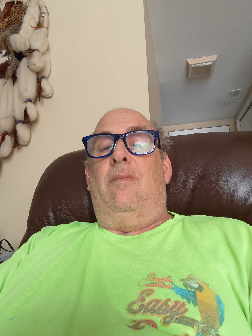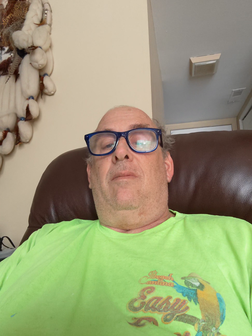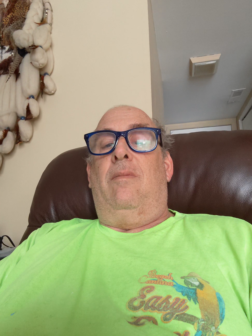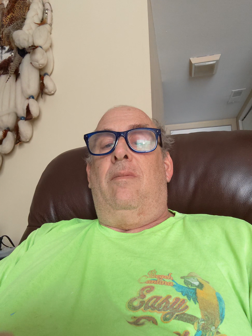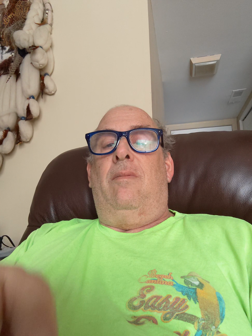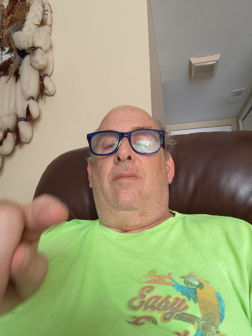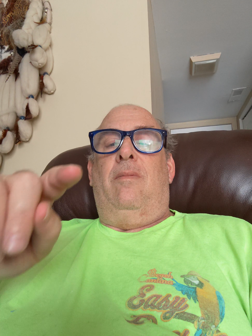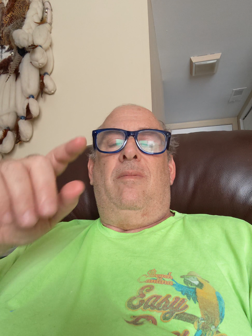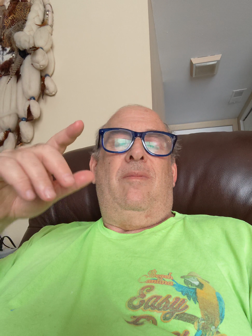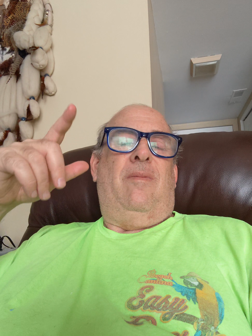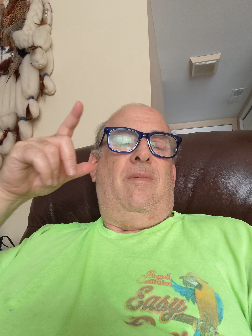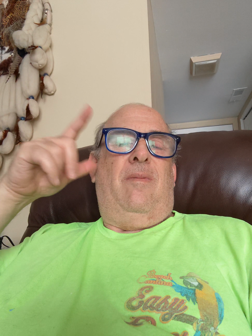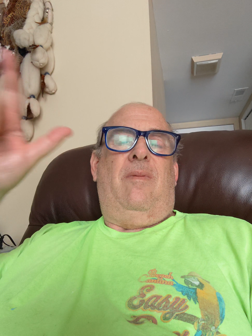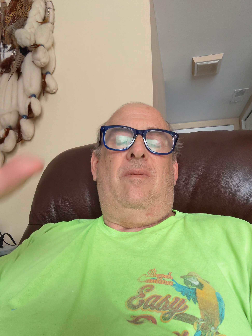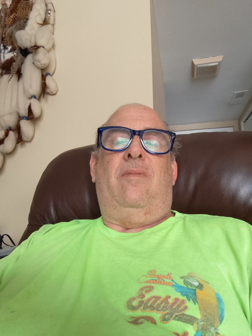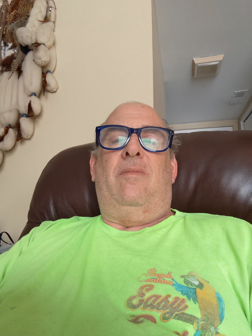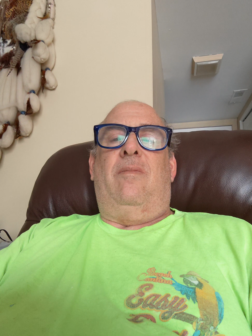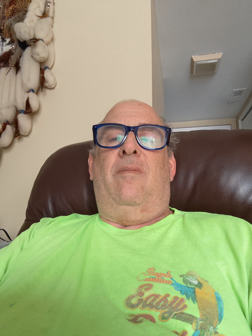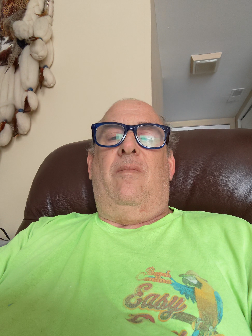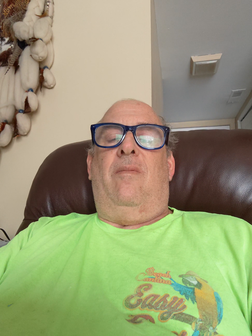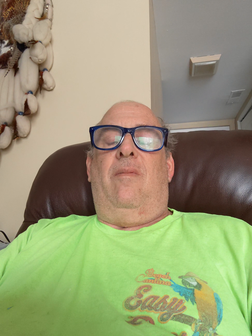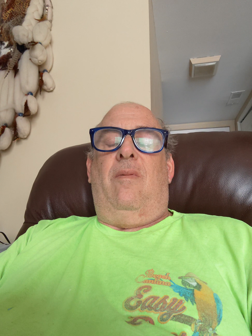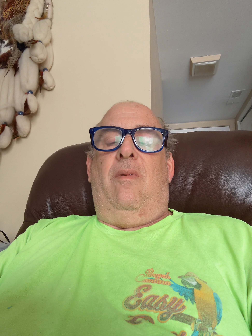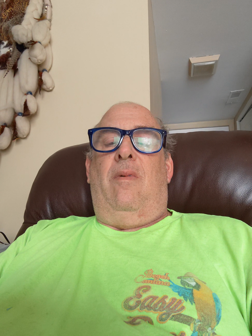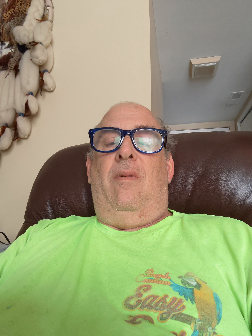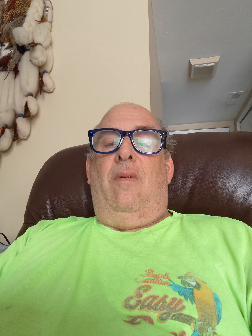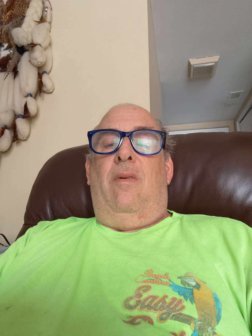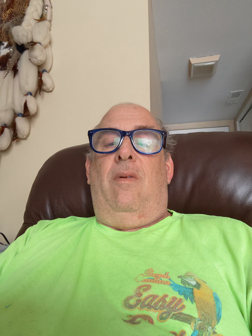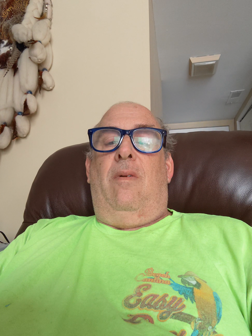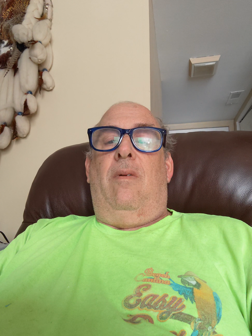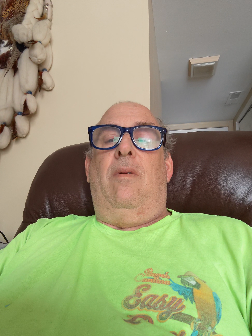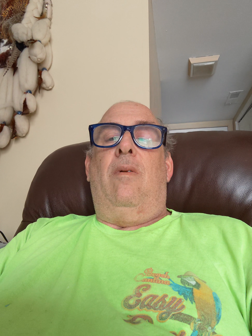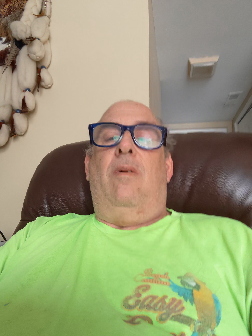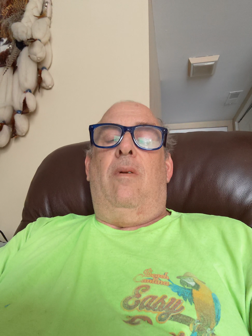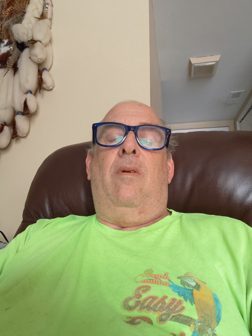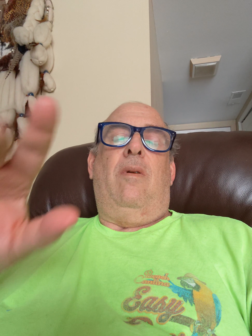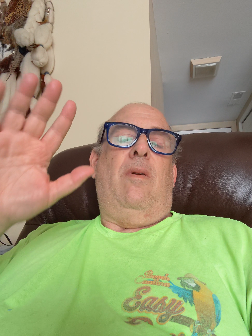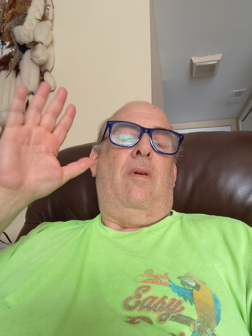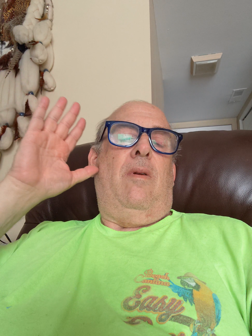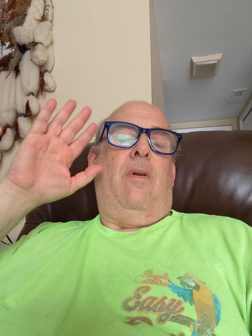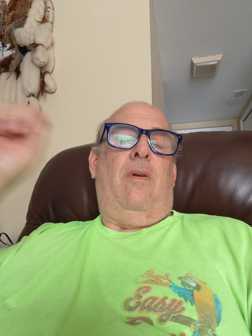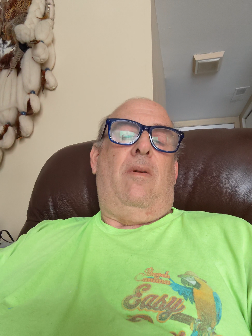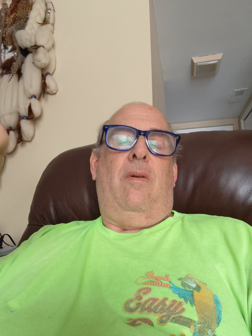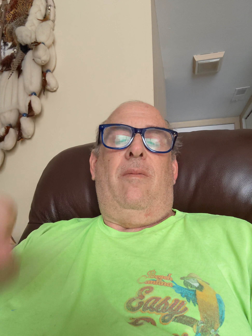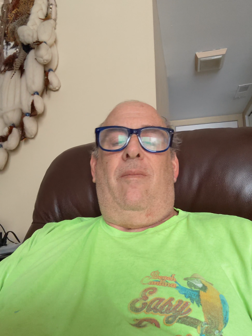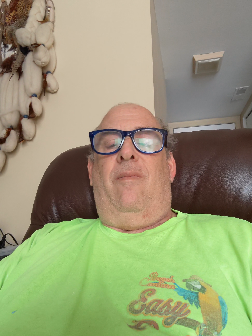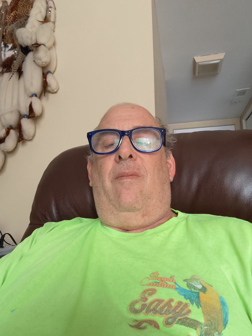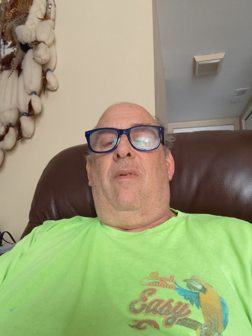loud